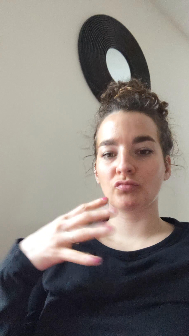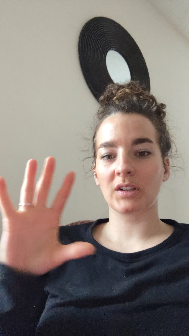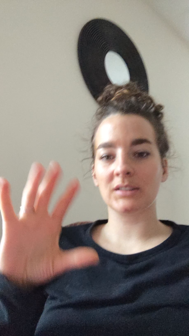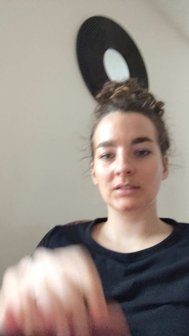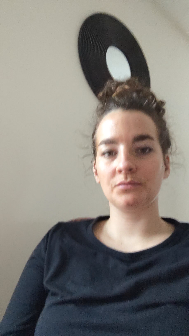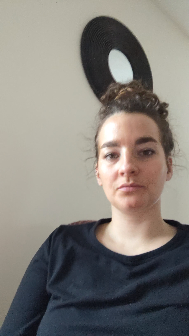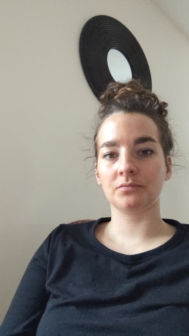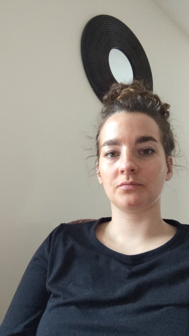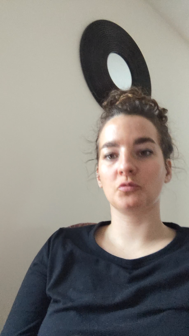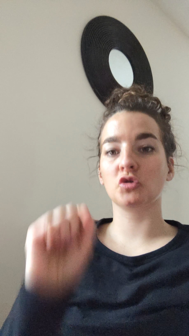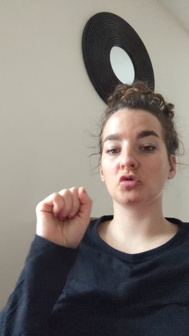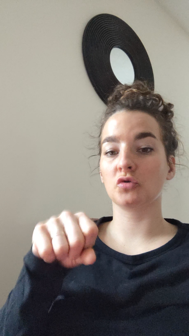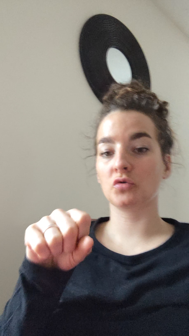could